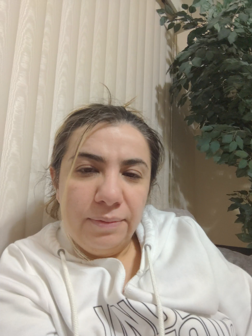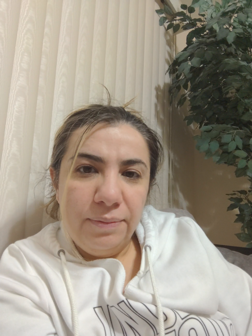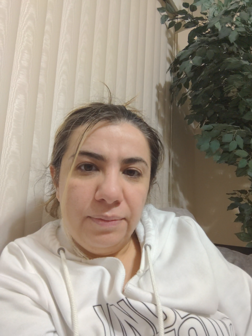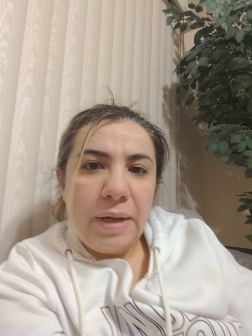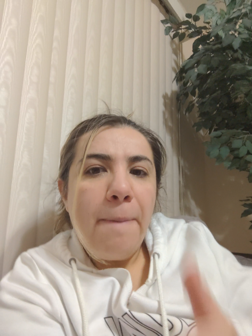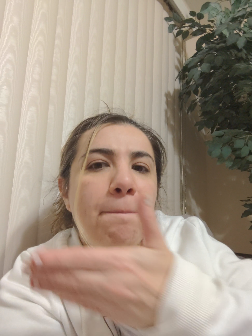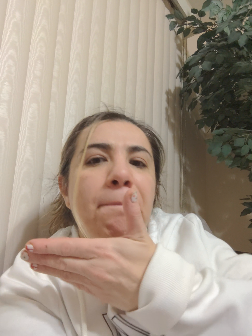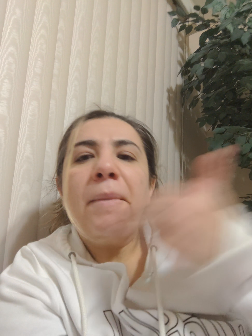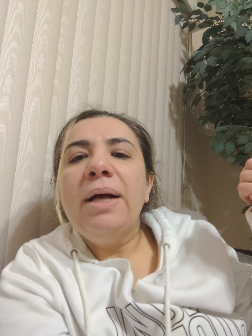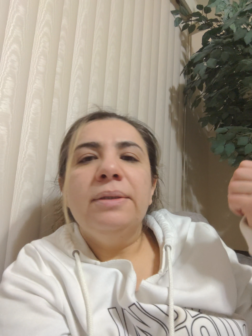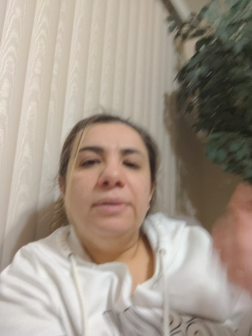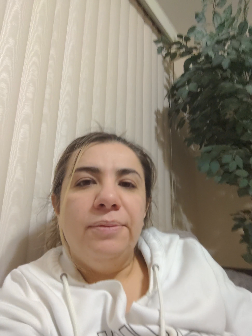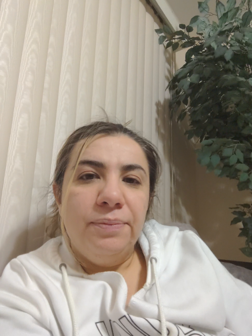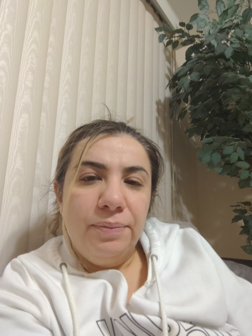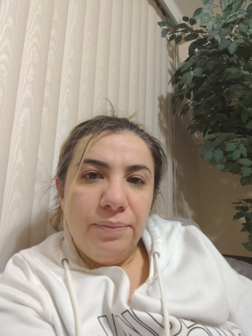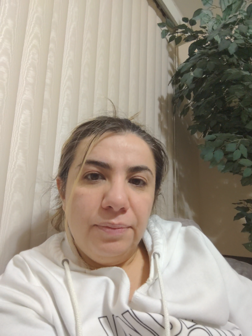better